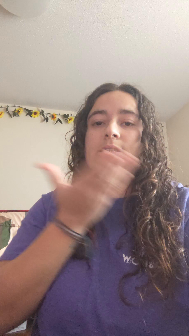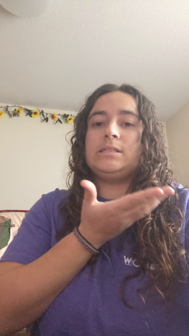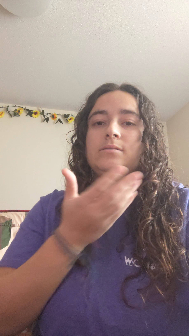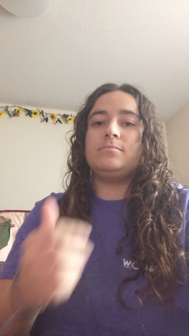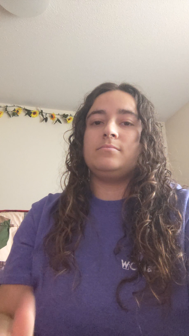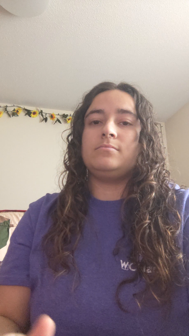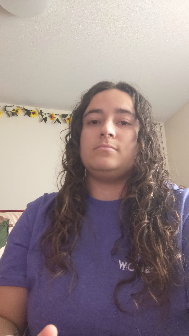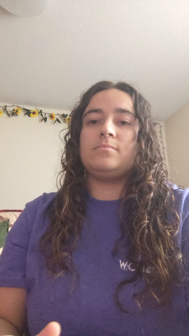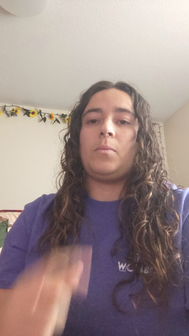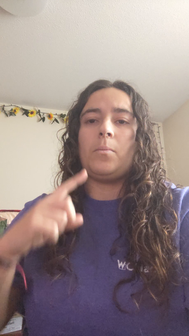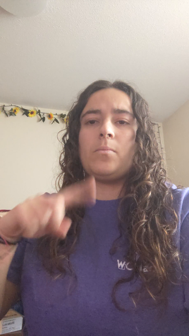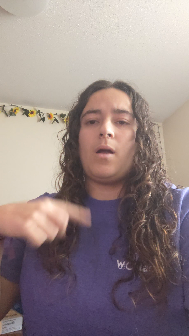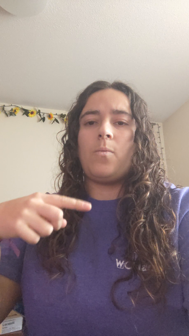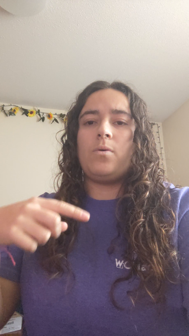about